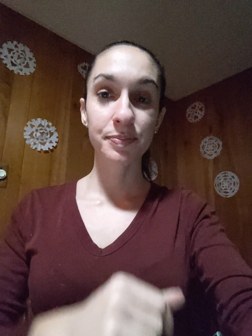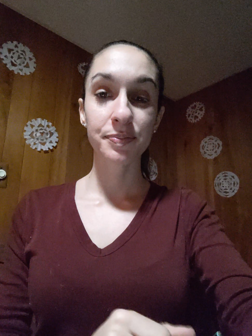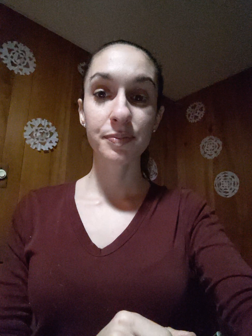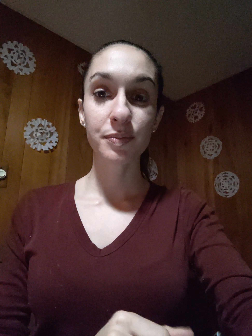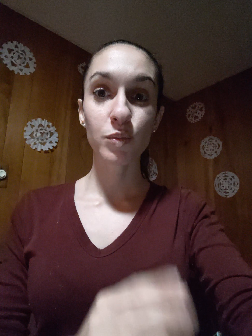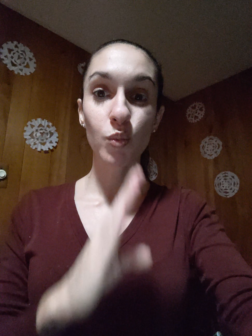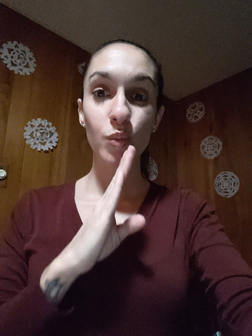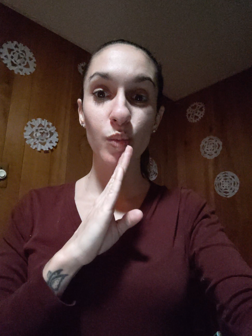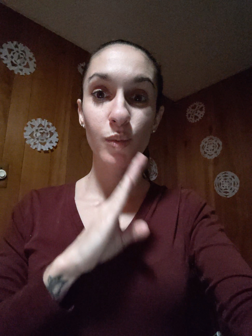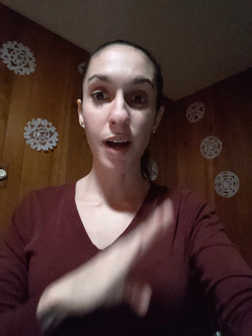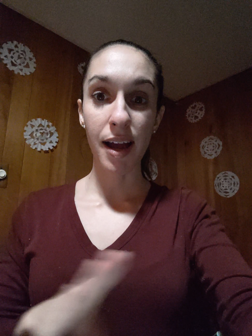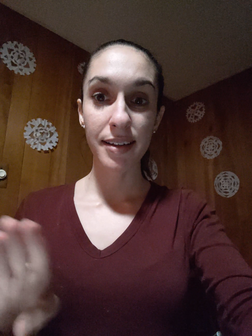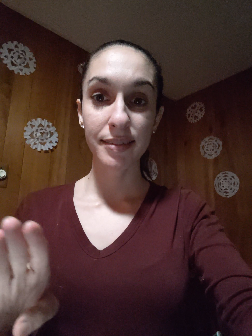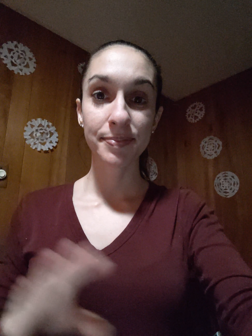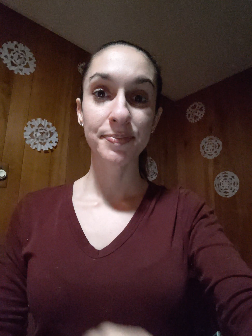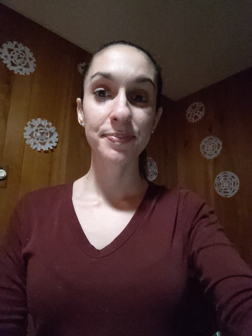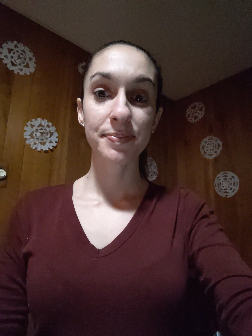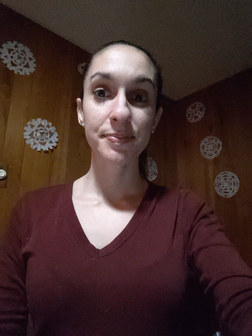quiet